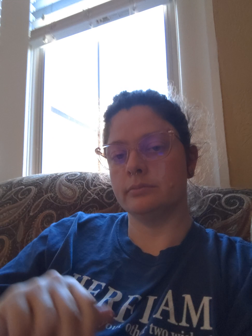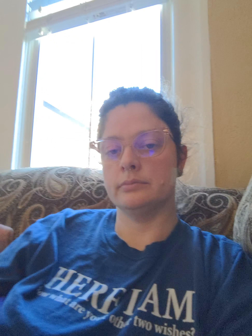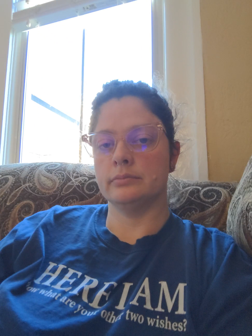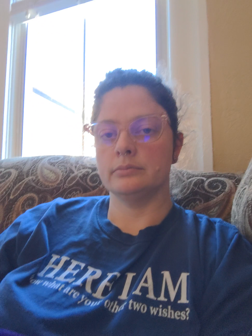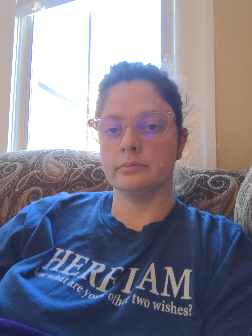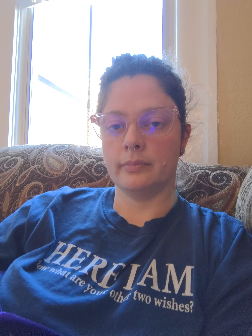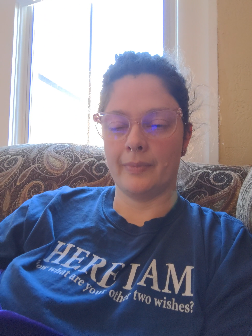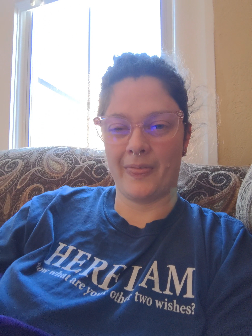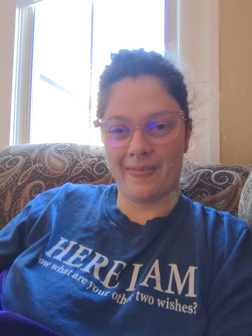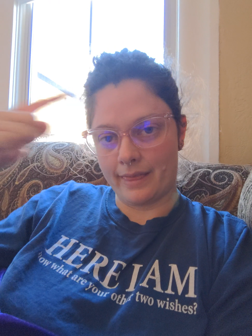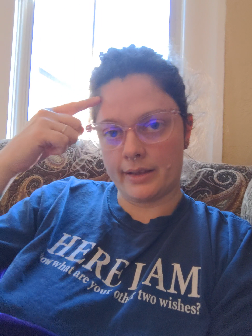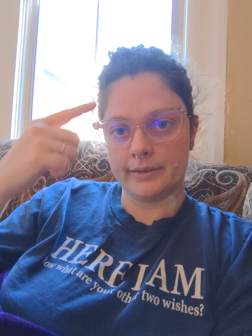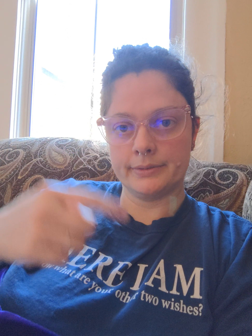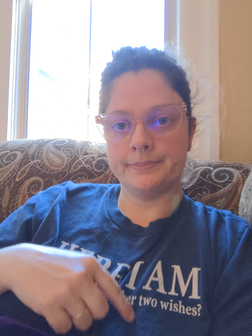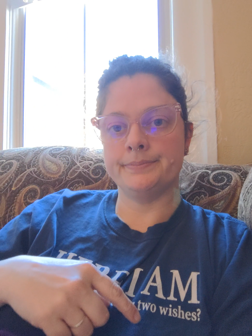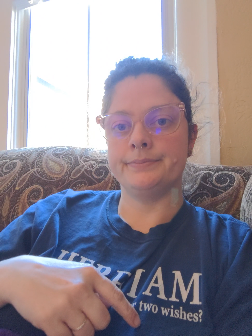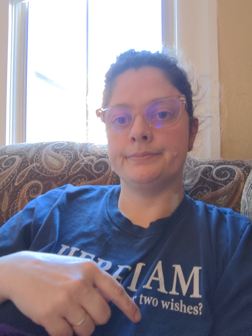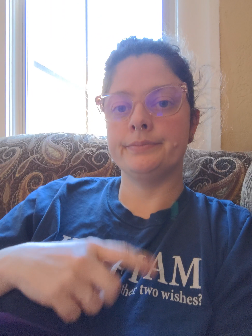think